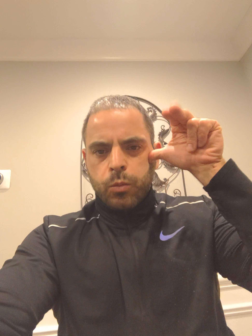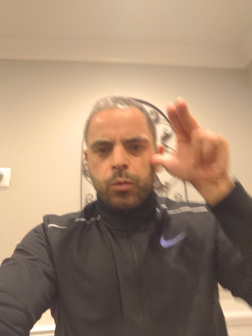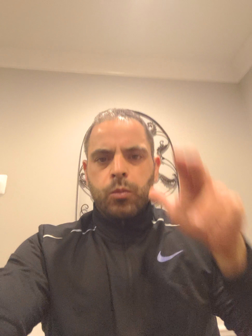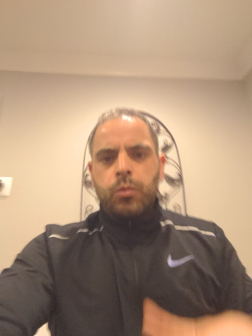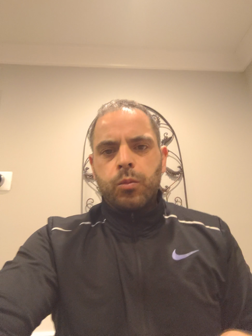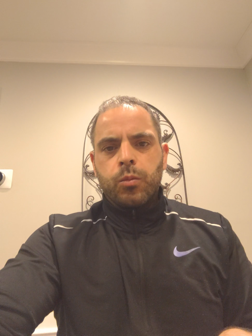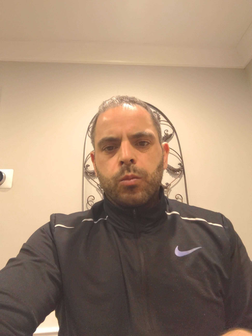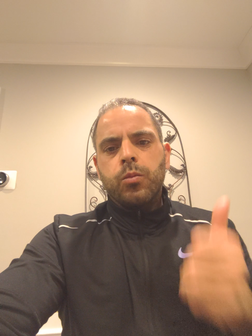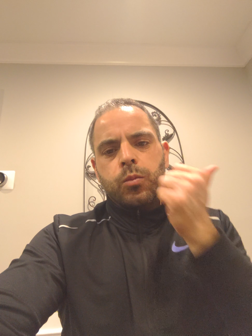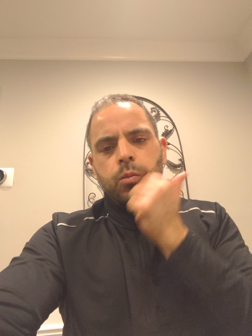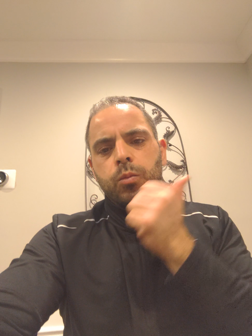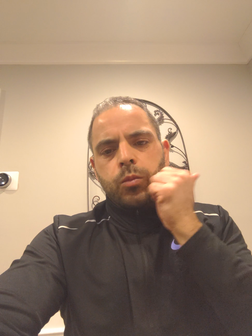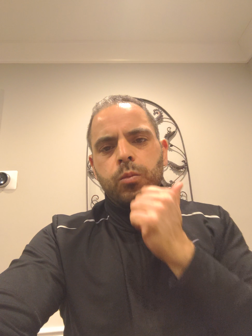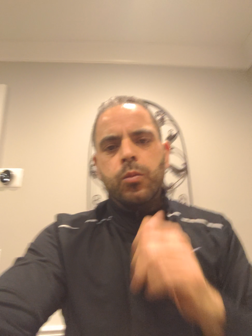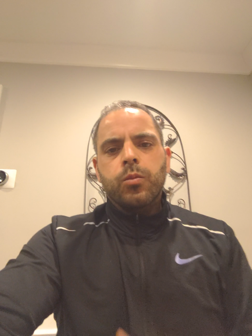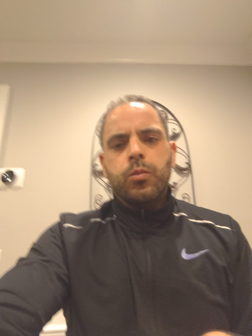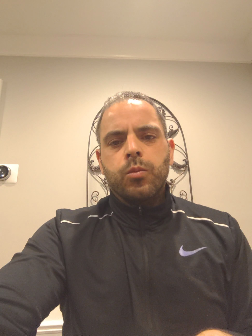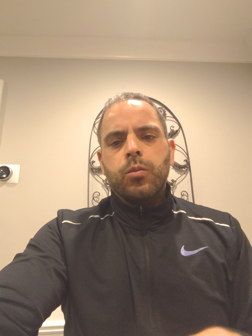every